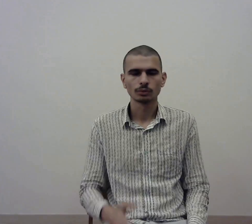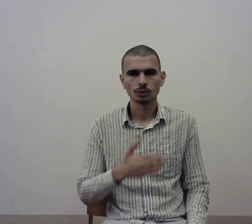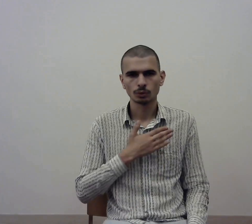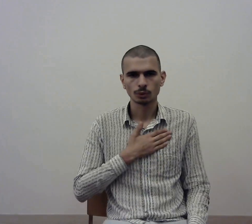mən